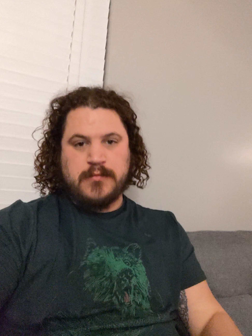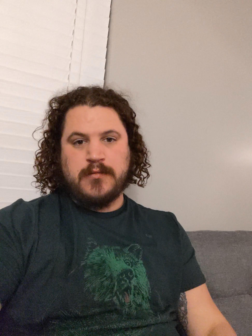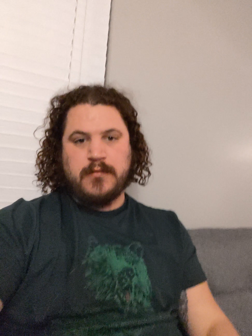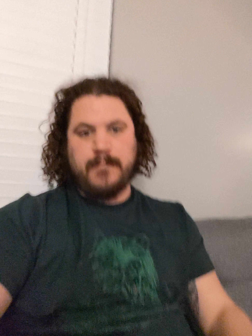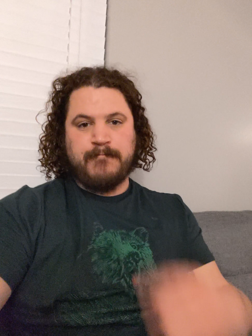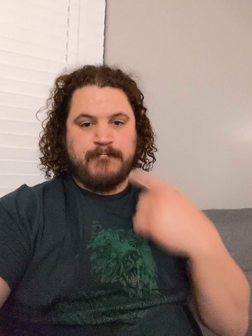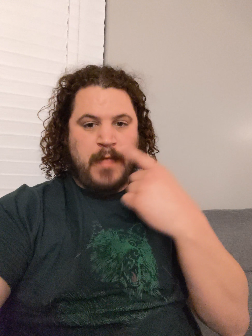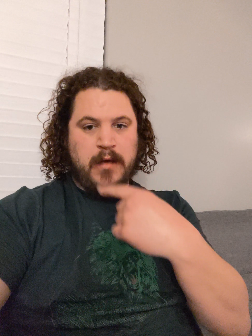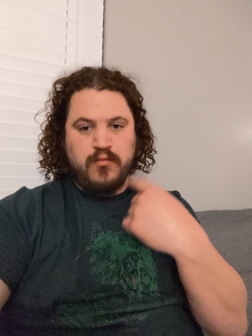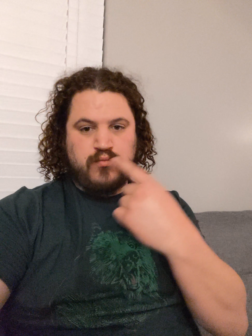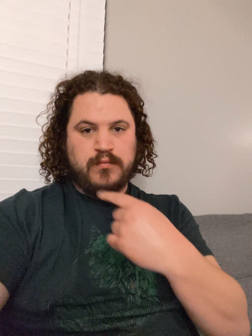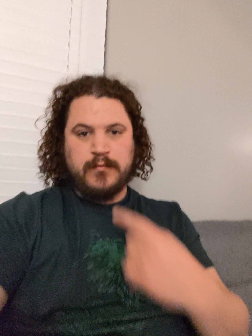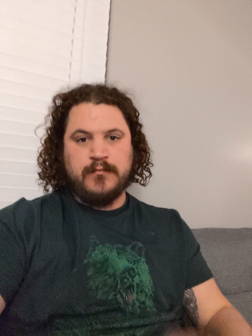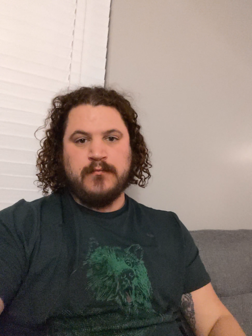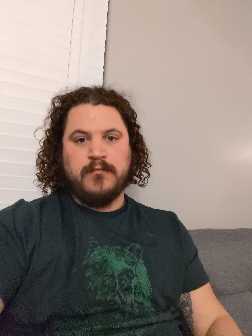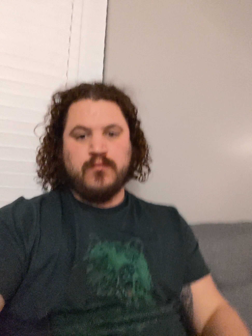mouth